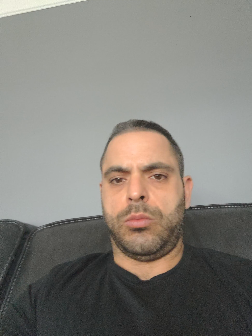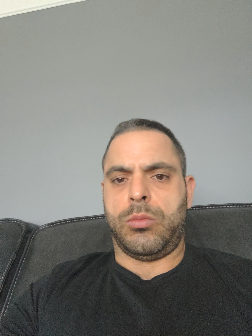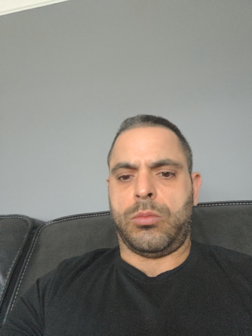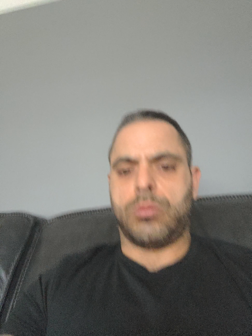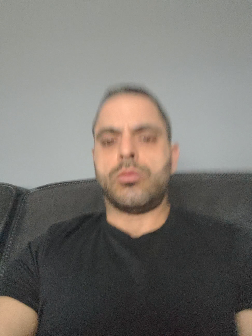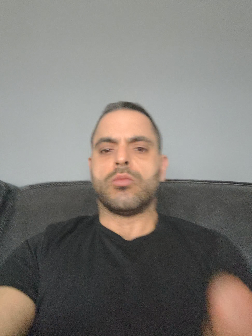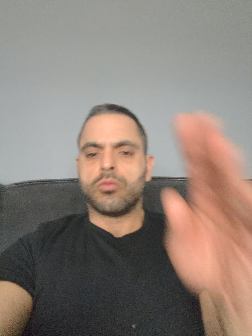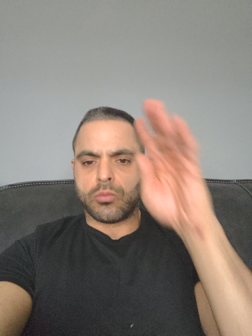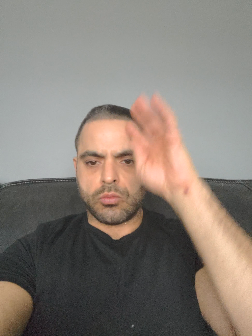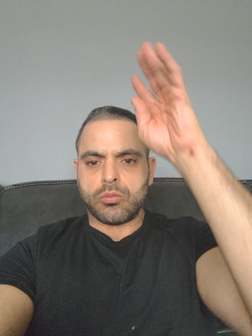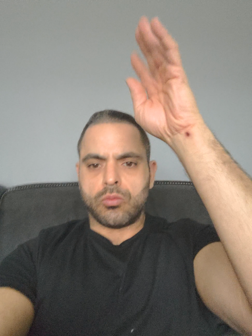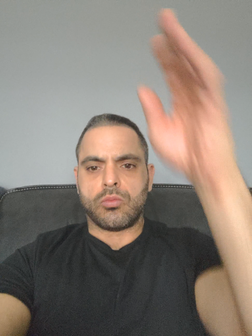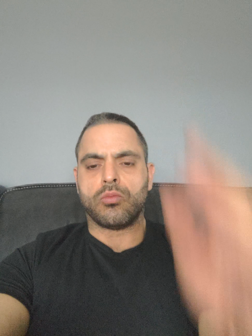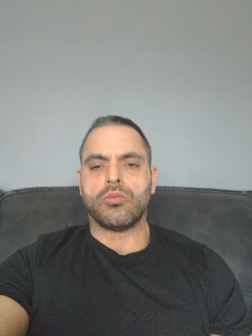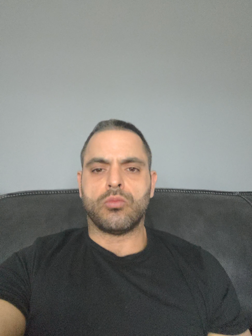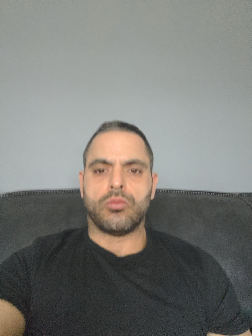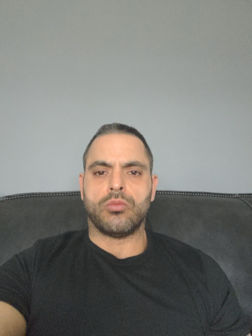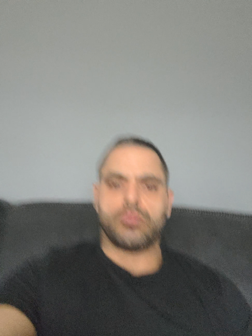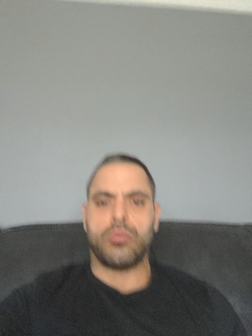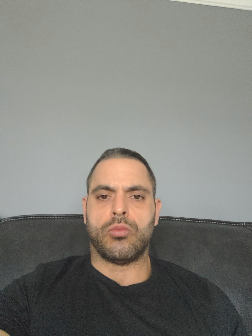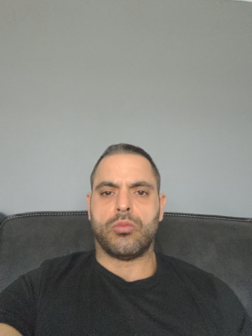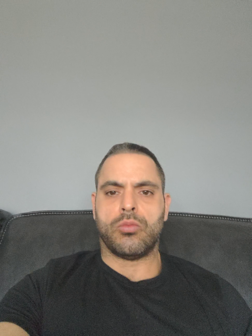pretend